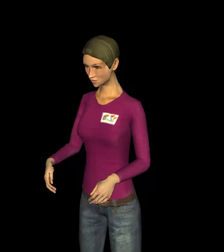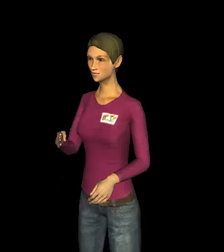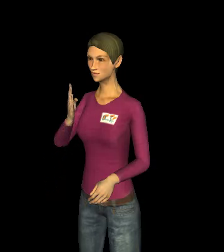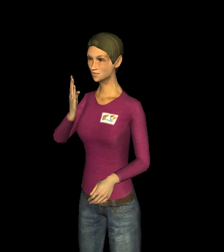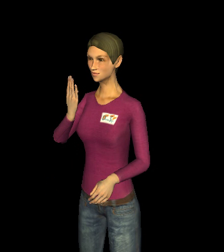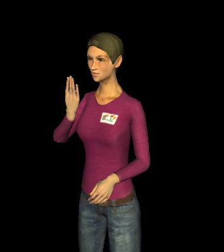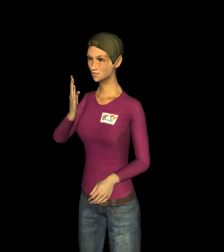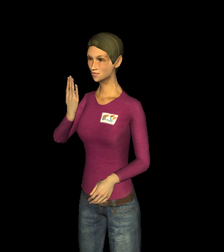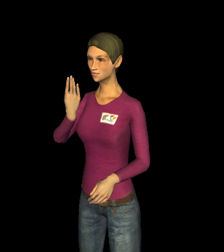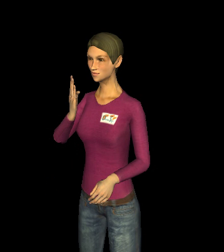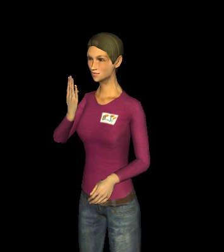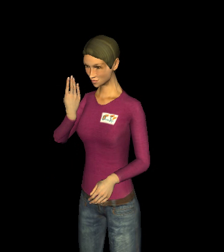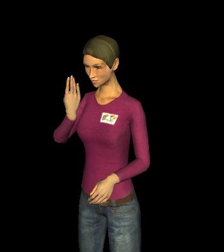مرآة